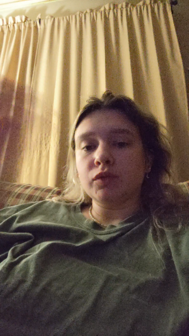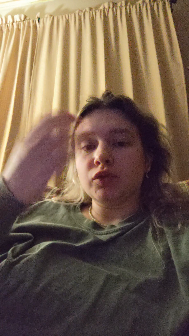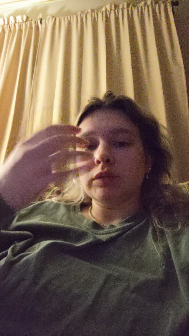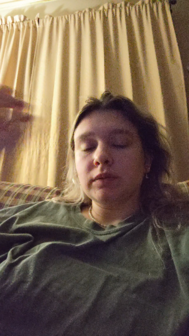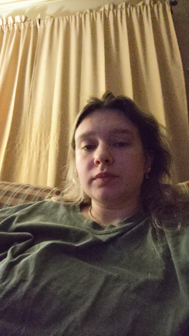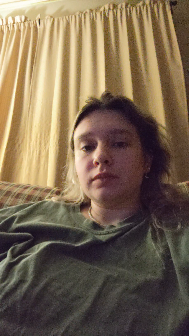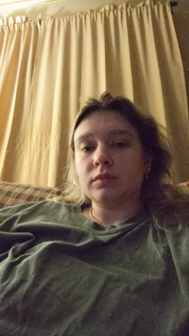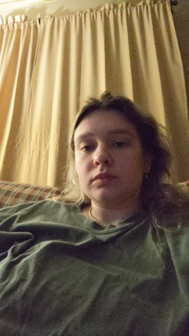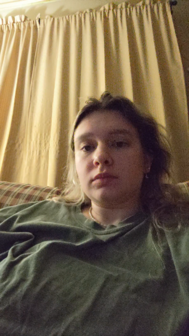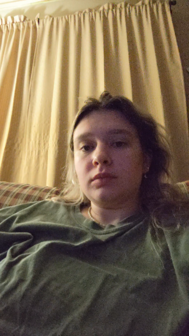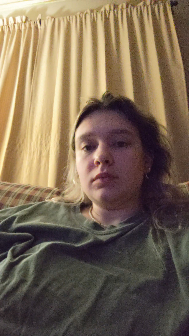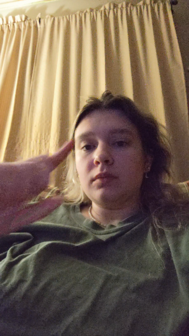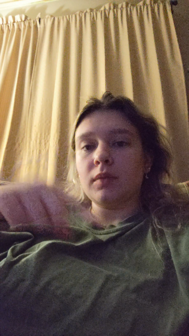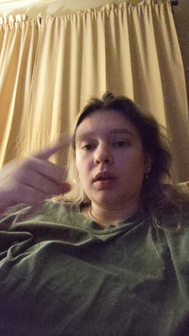about